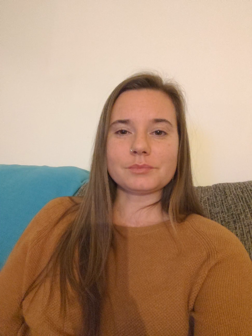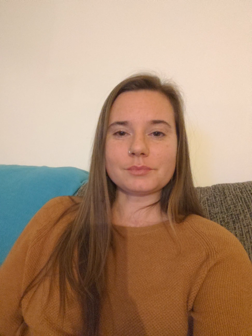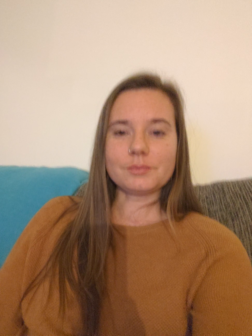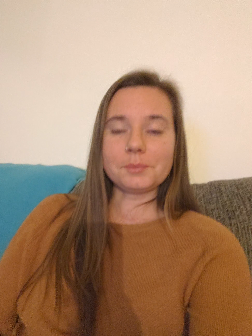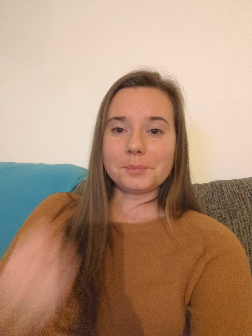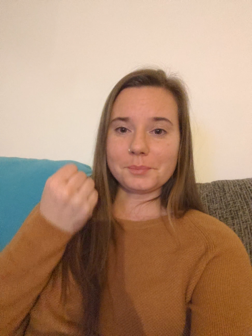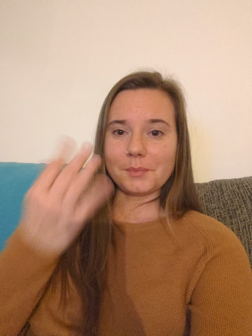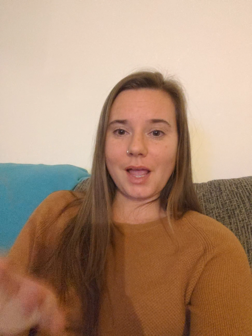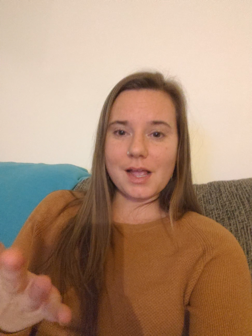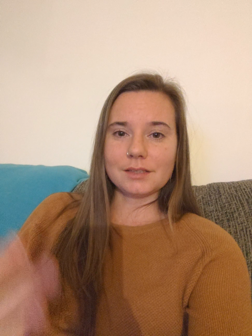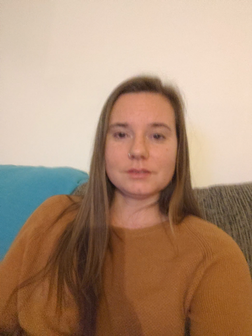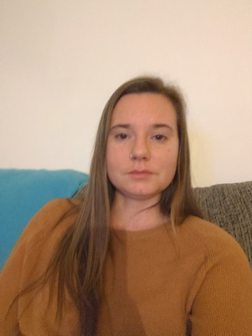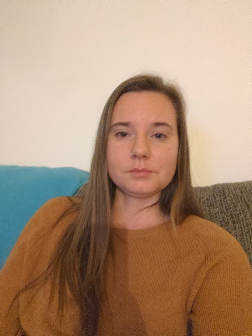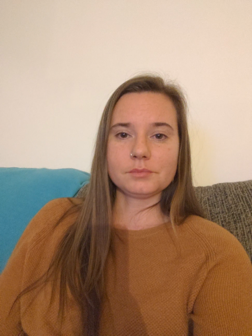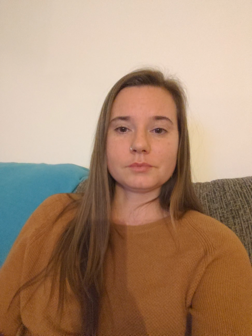many